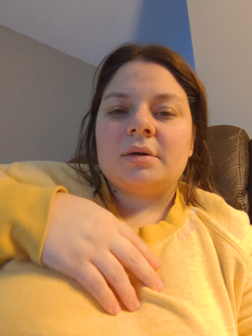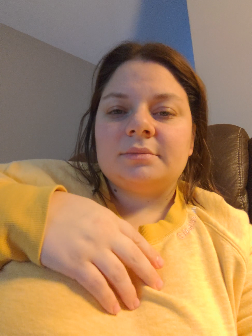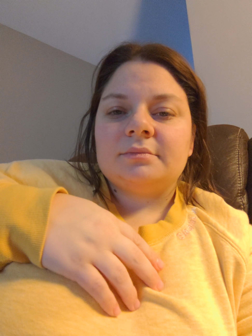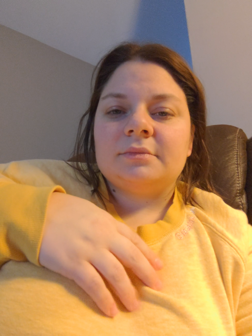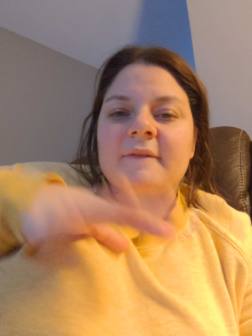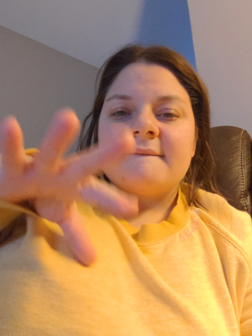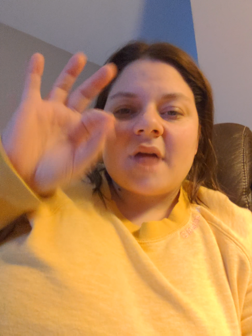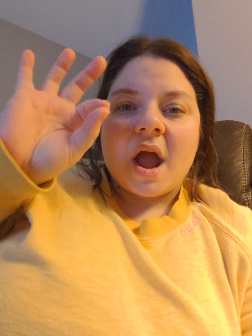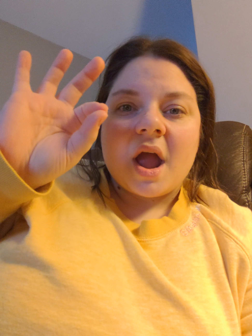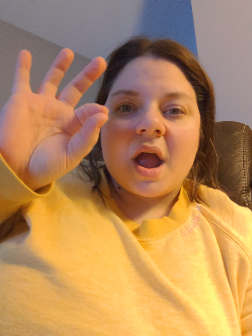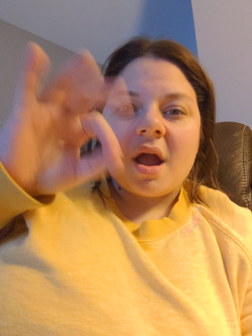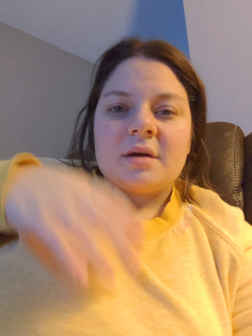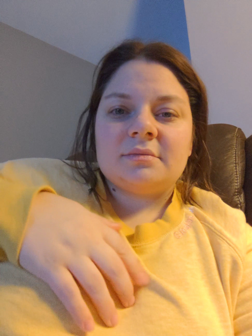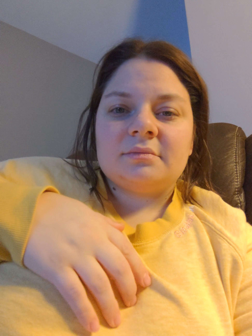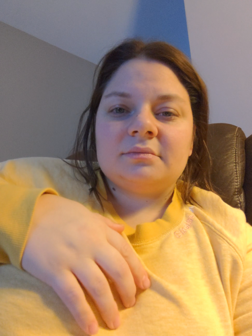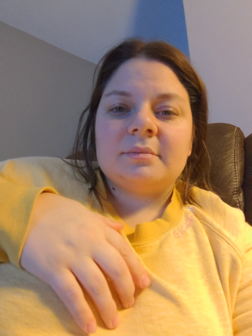find